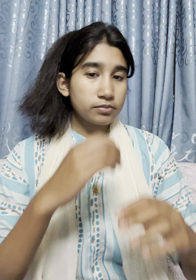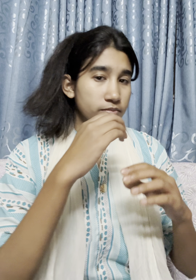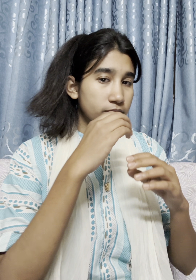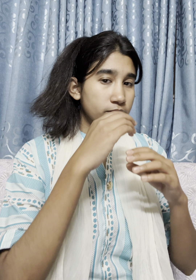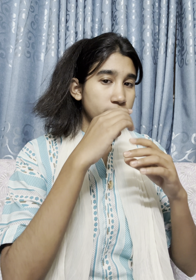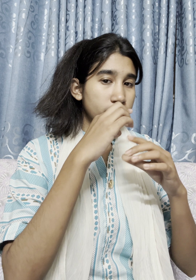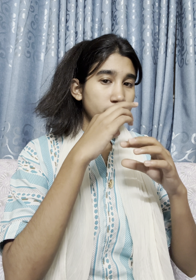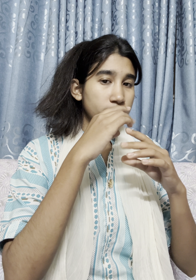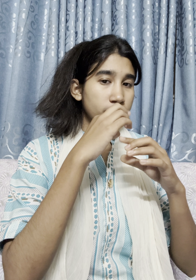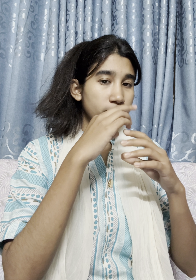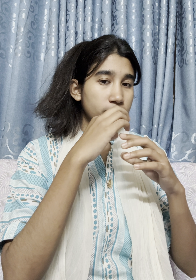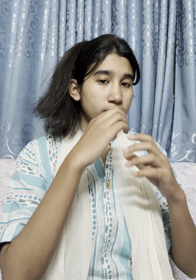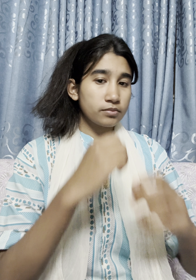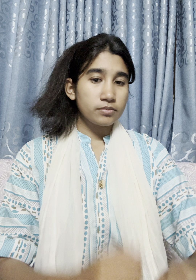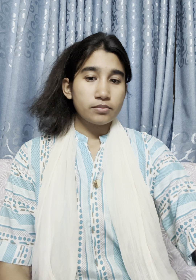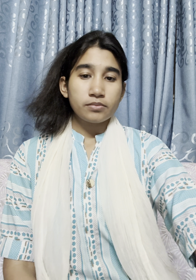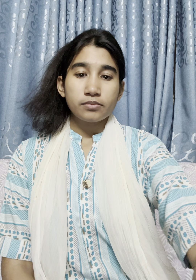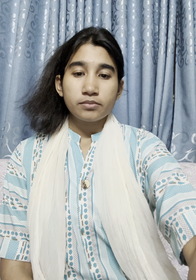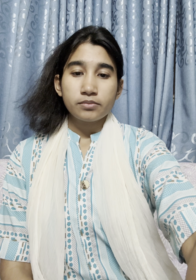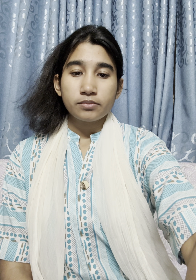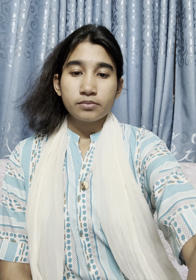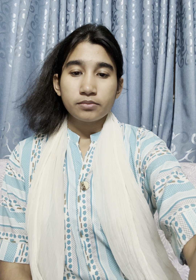বাঁশি